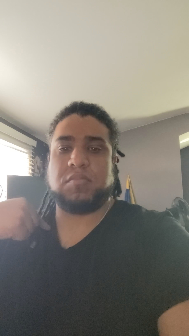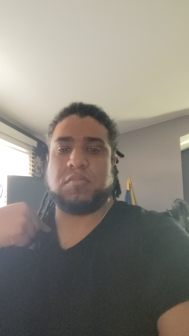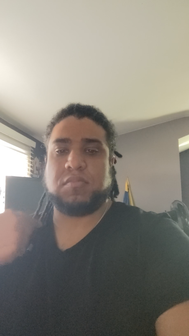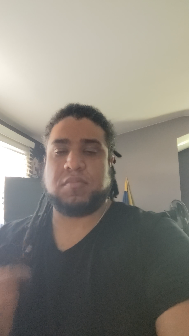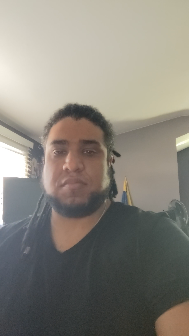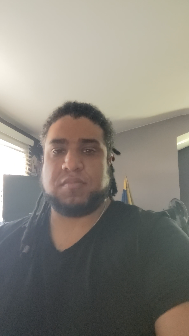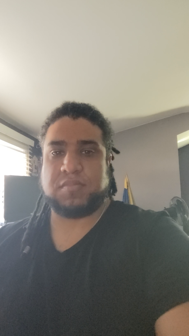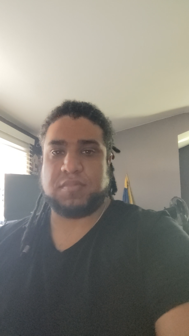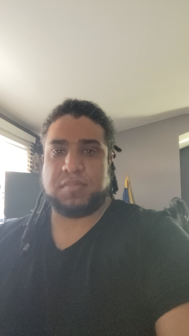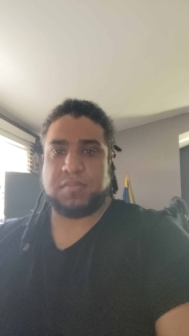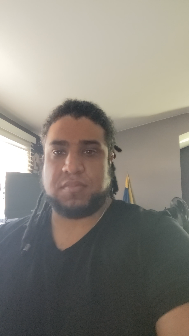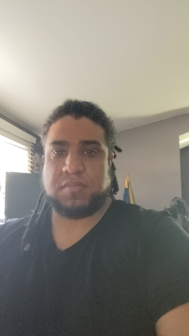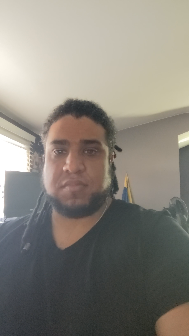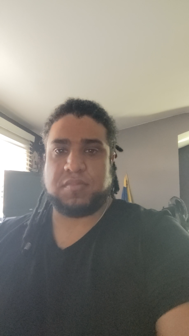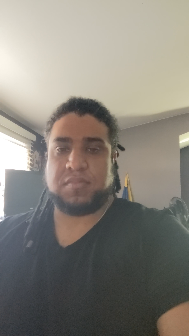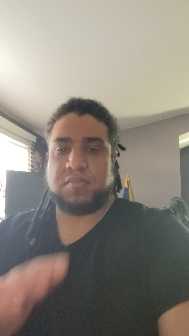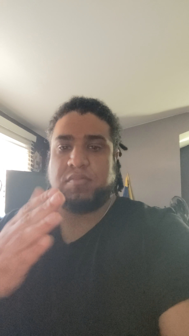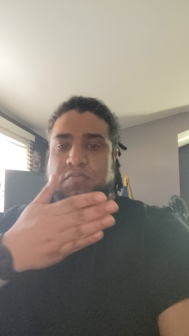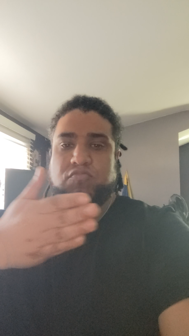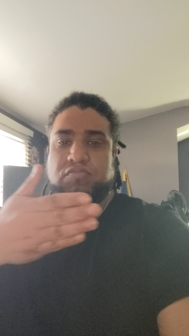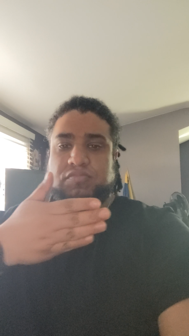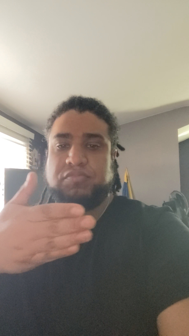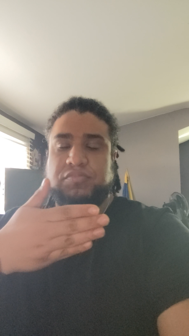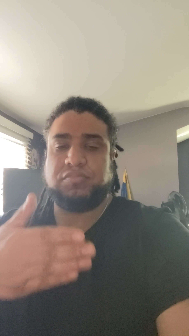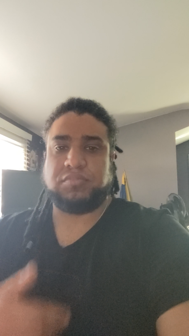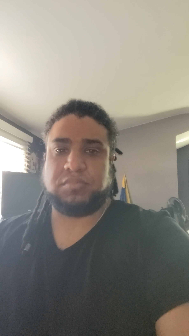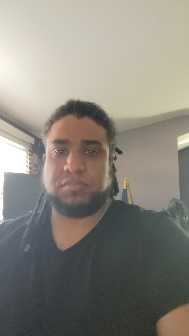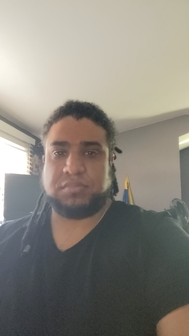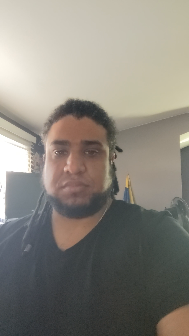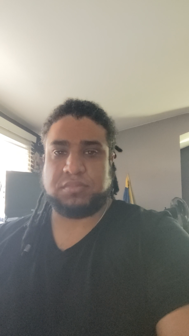share